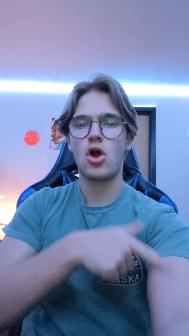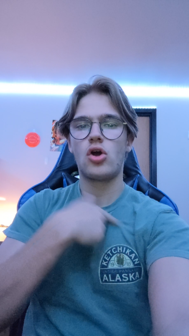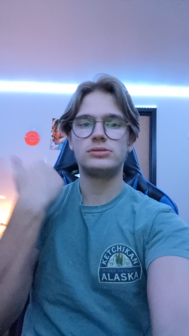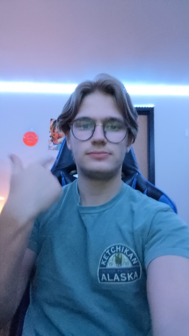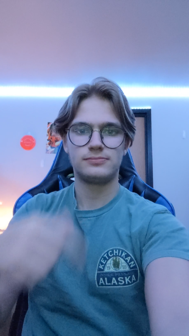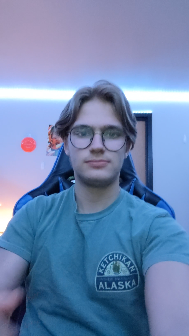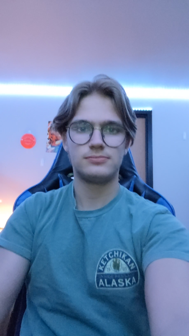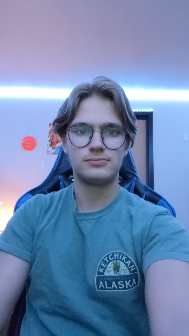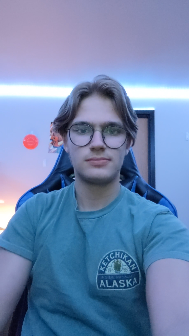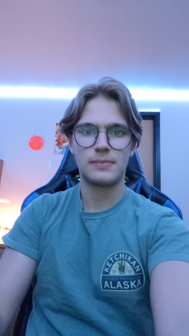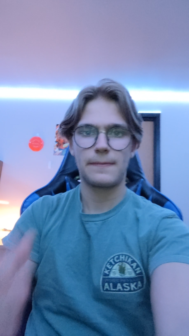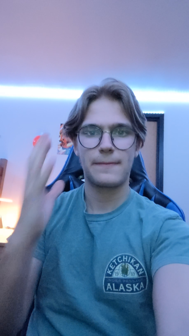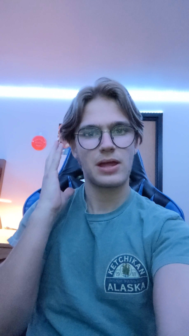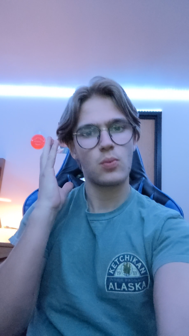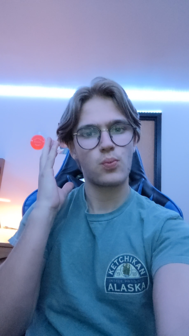pillow